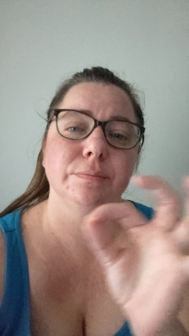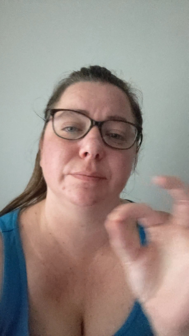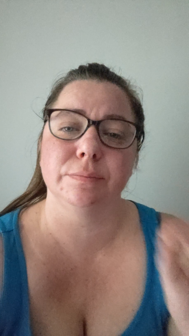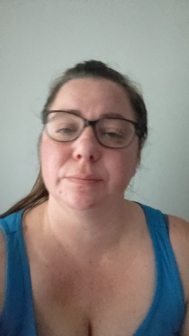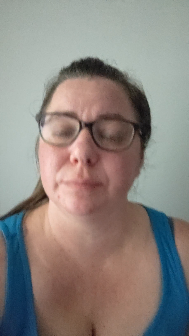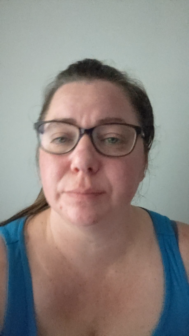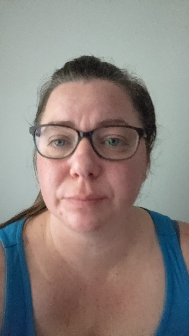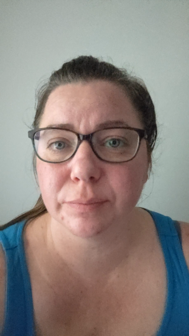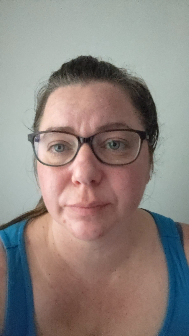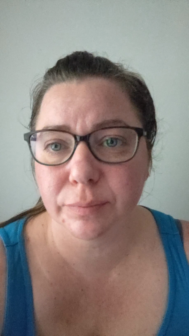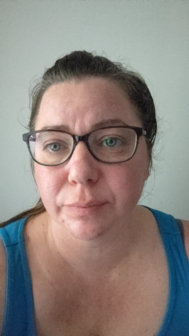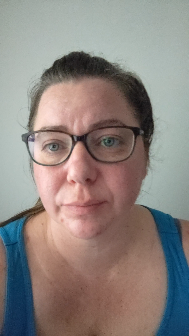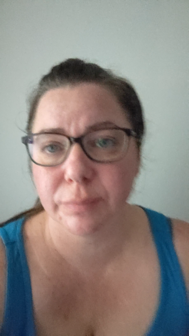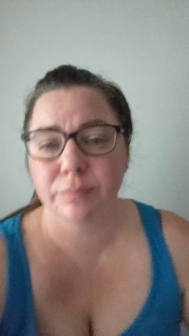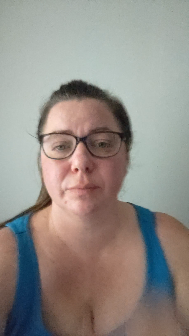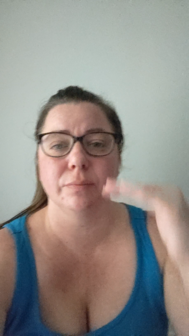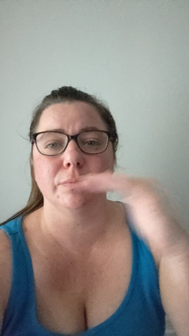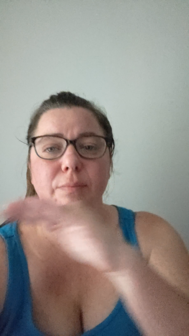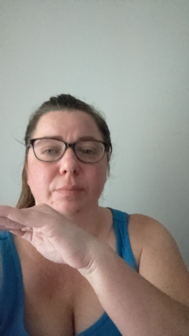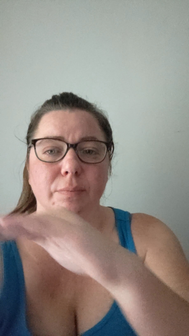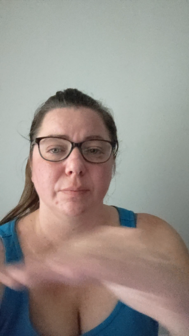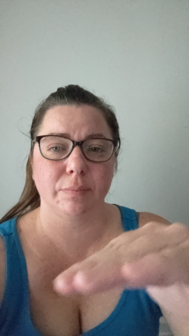nice